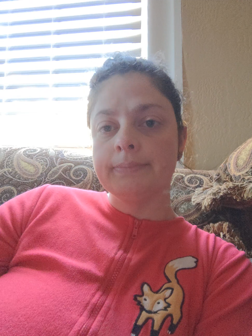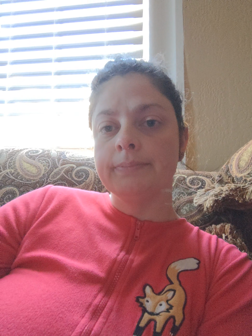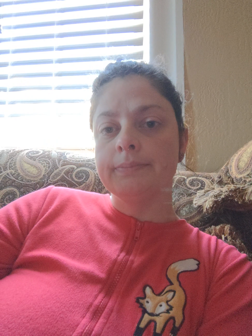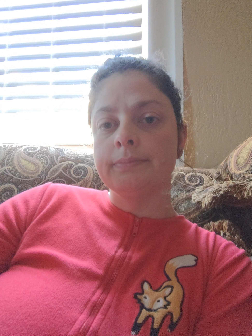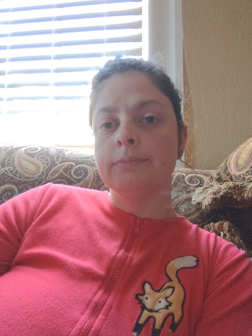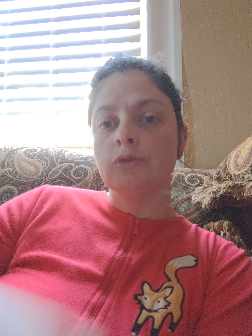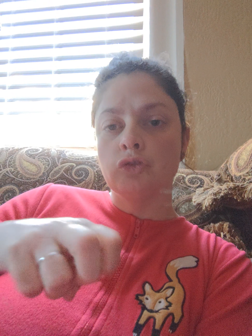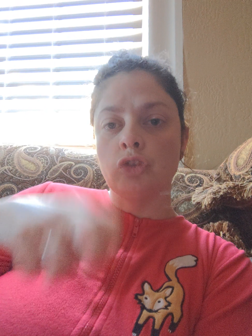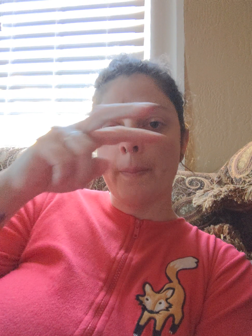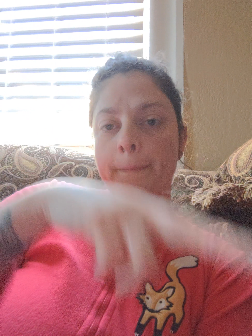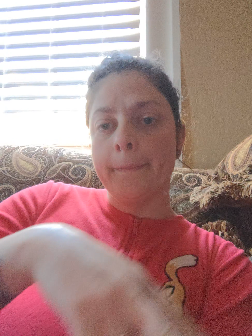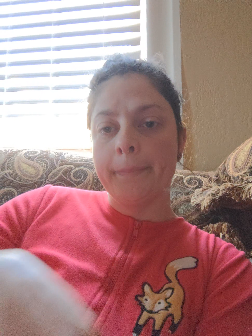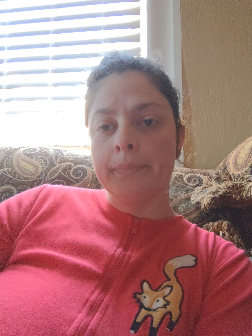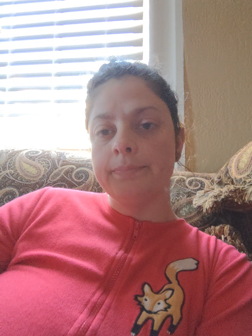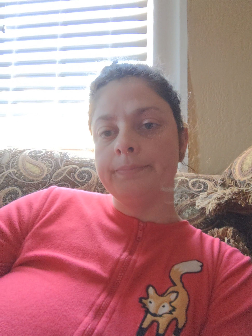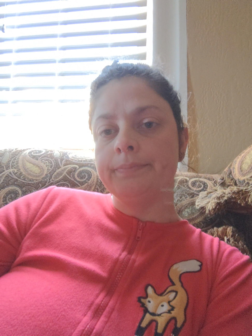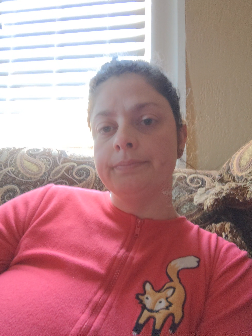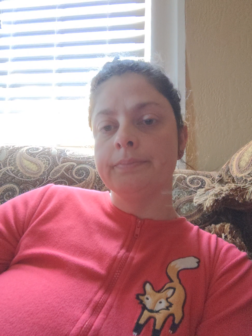jump